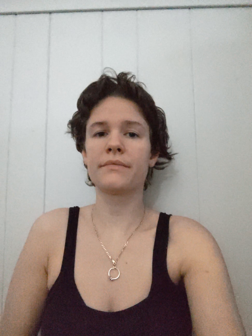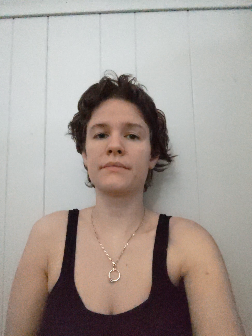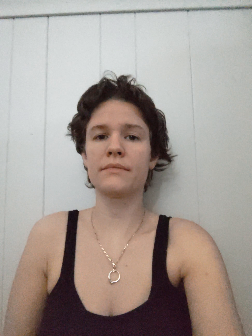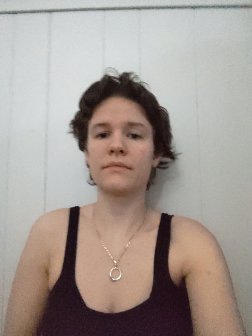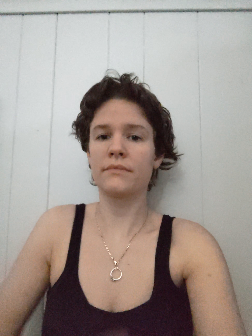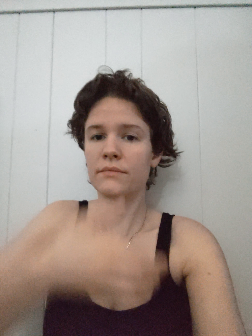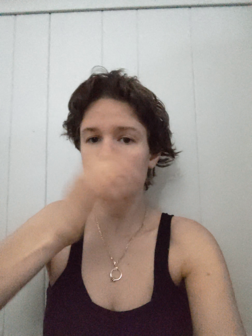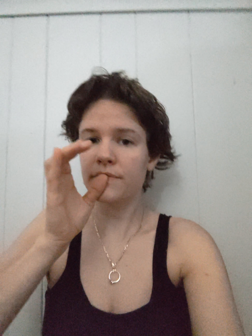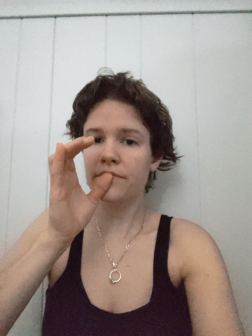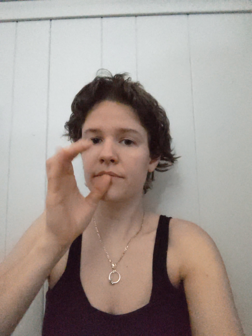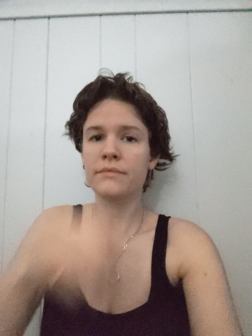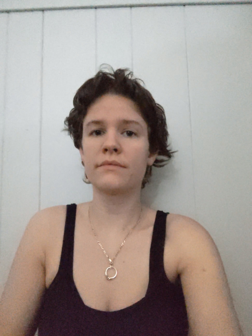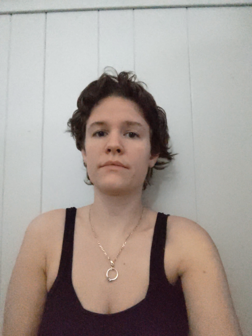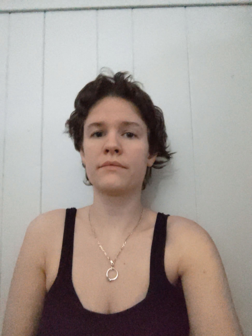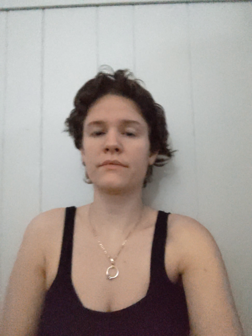drink